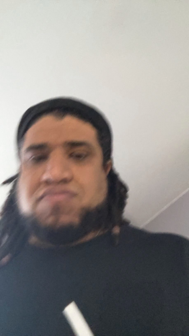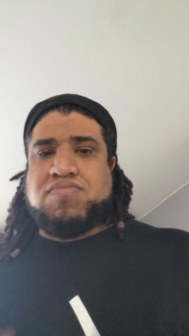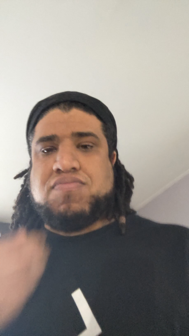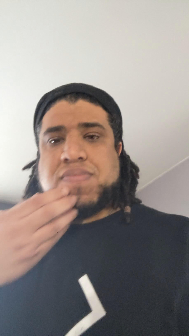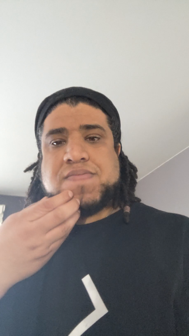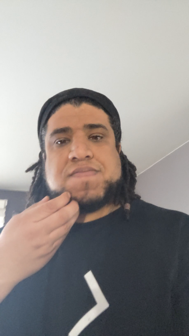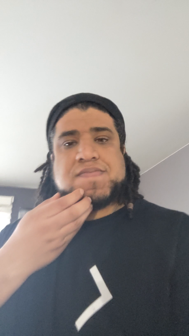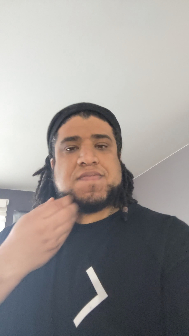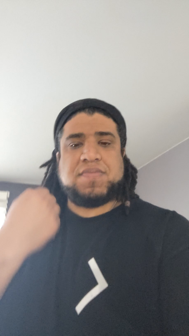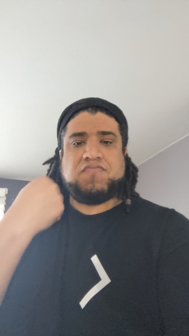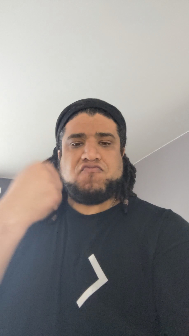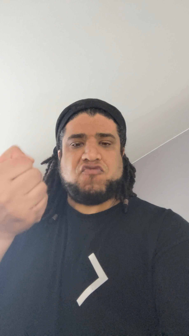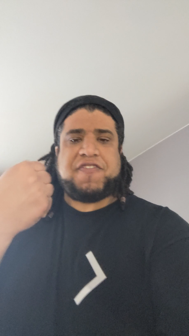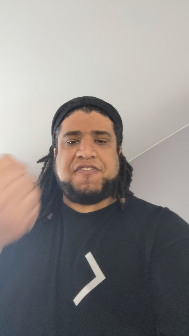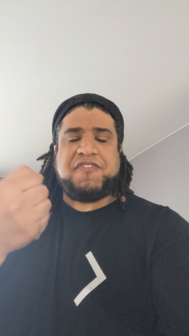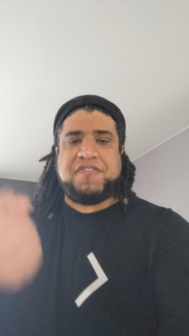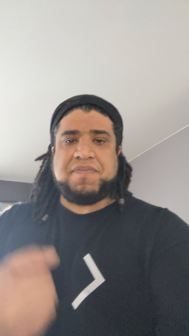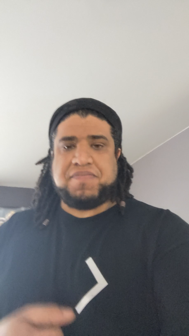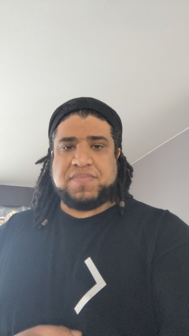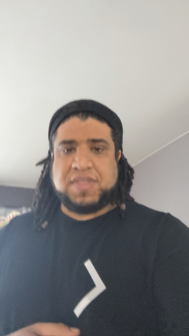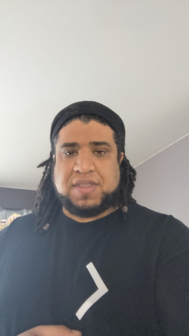drive